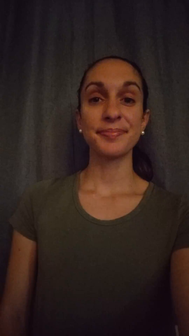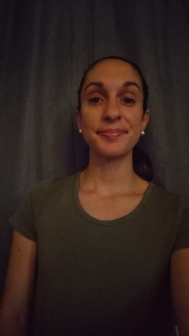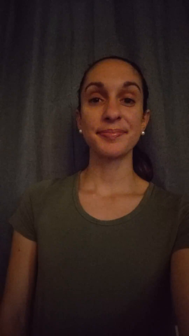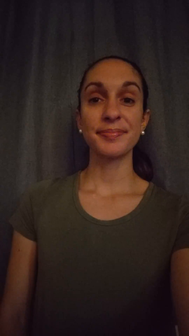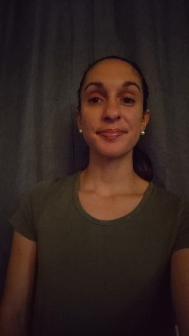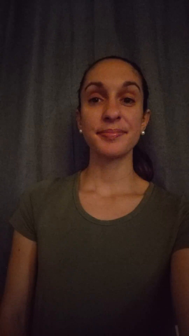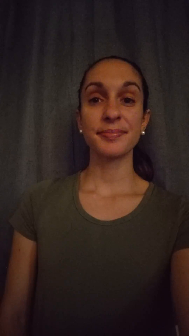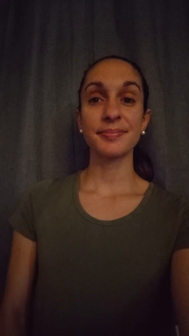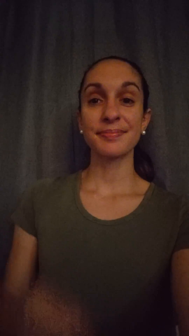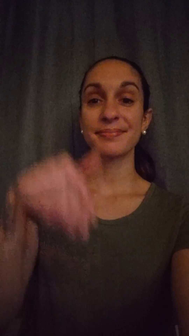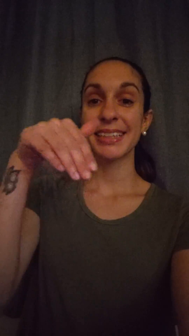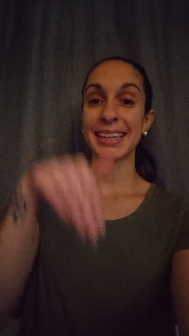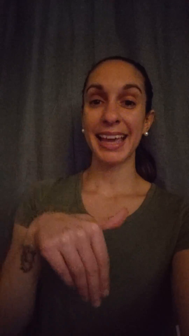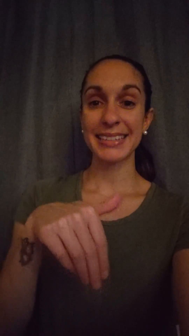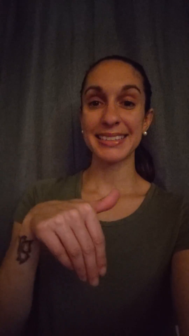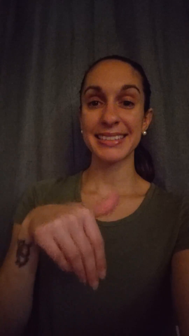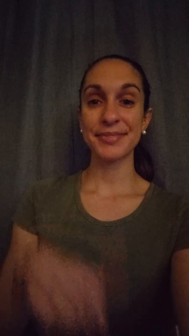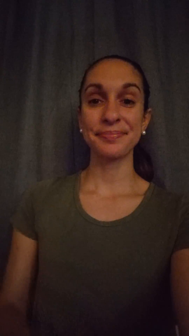night night